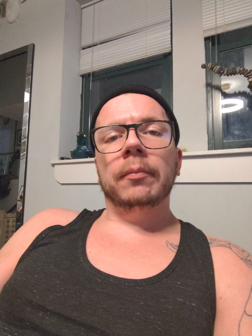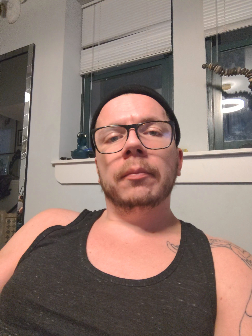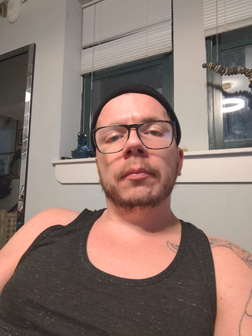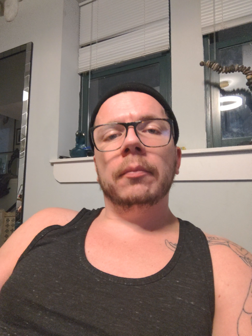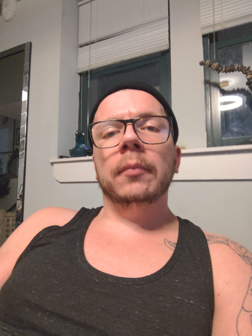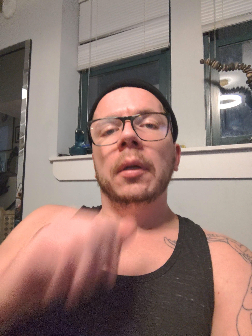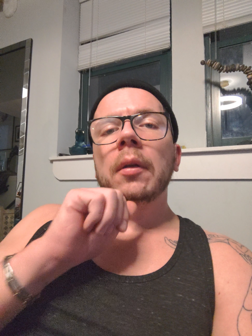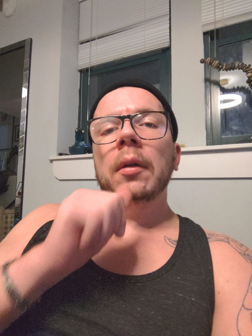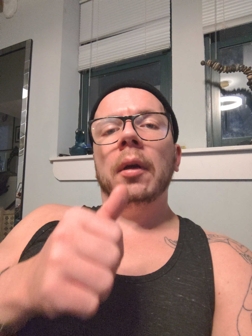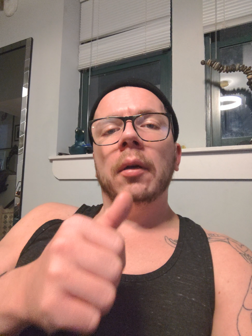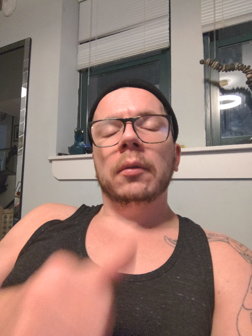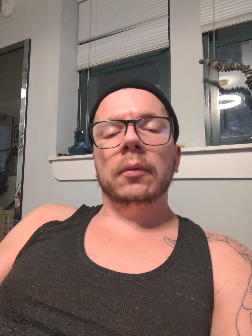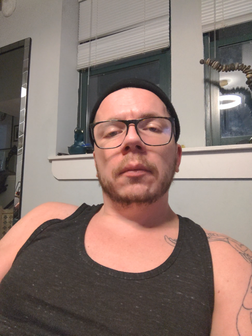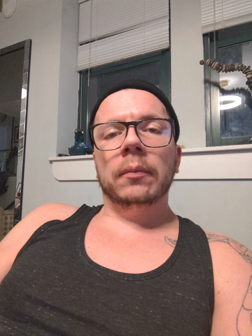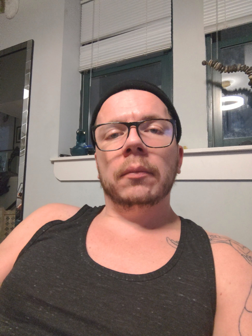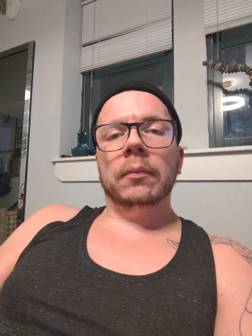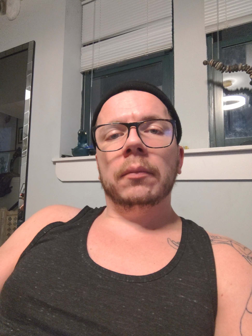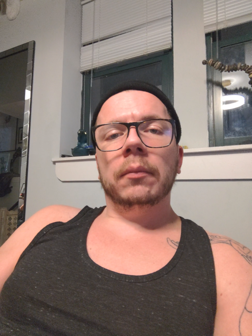not